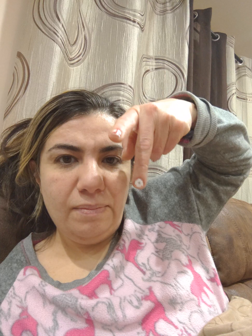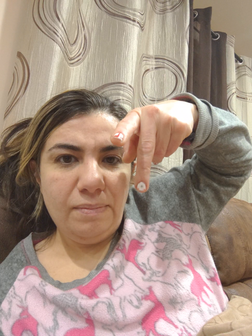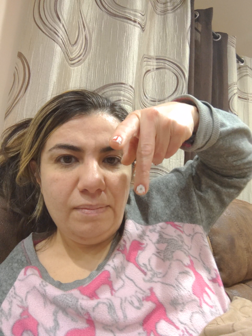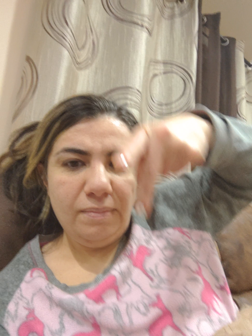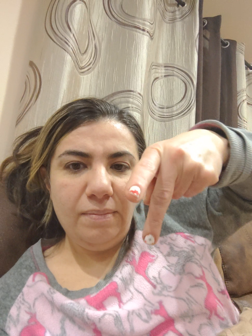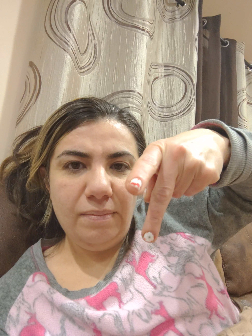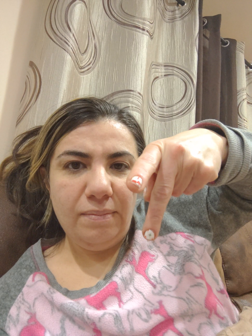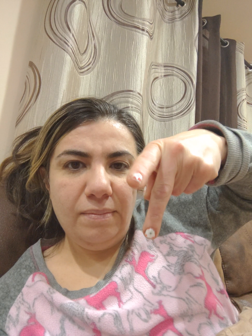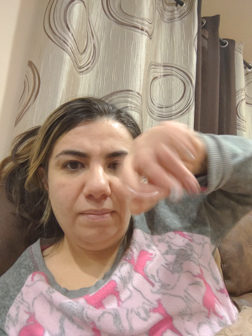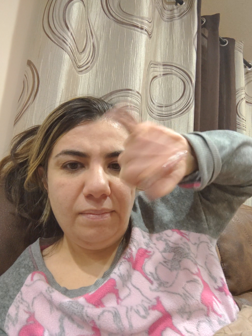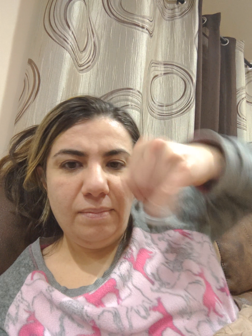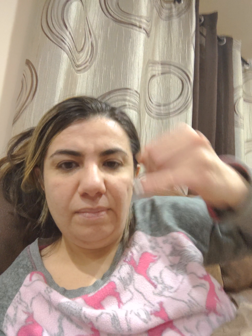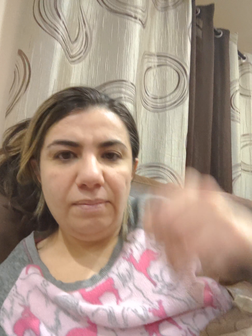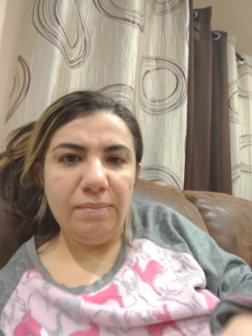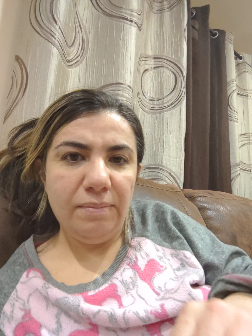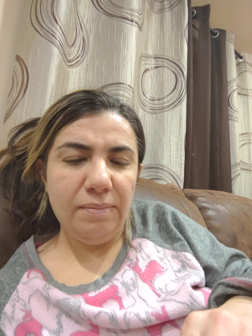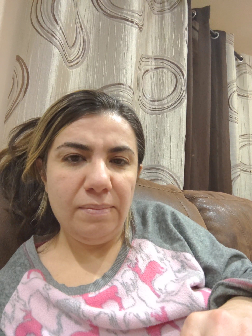pajamas